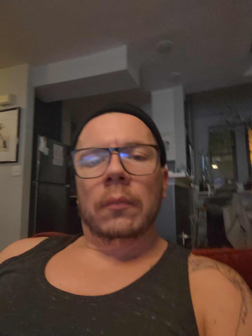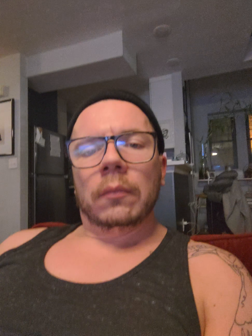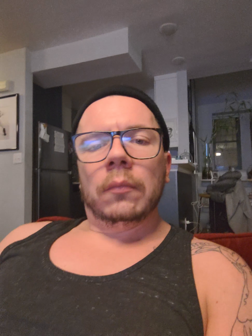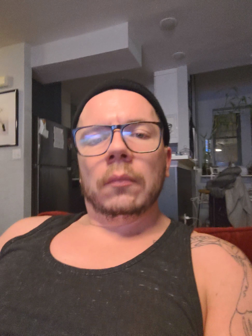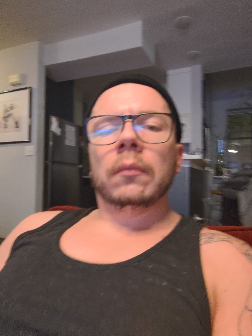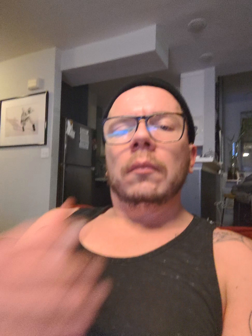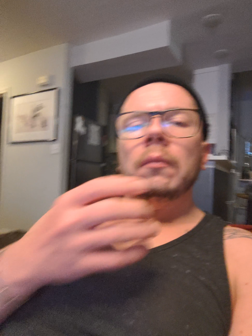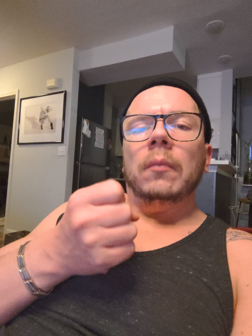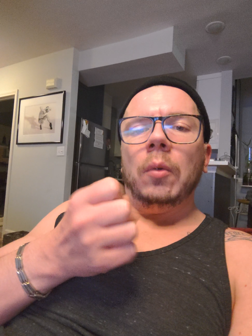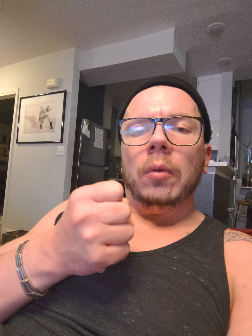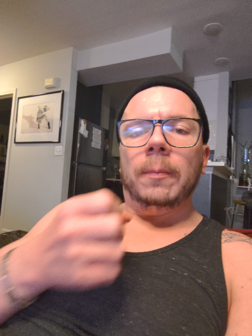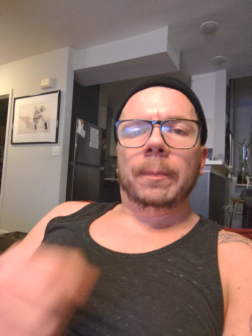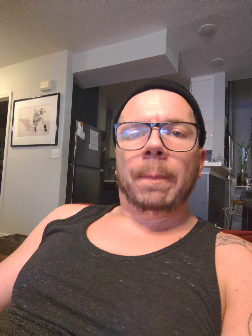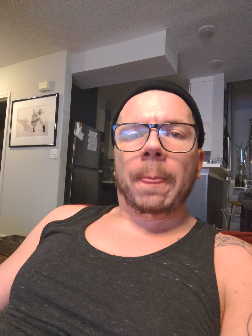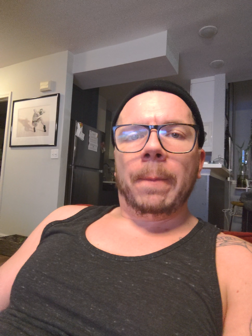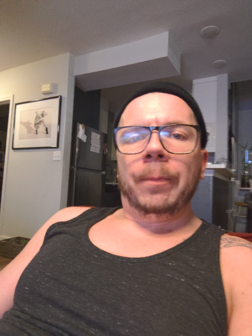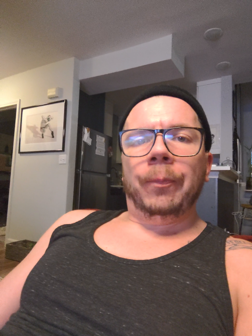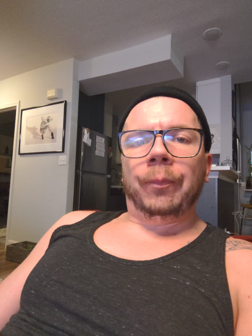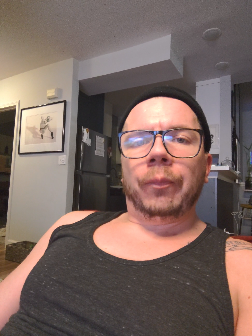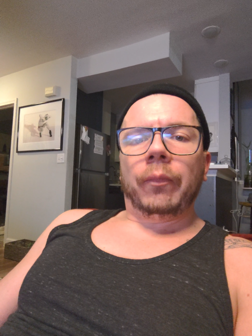milk